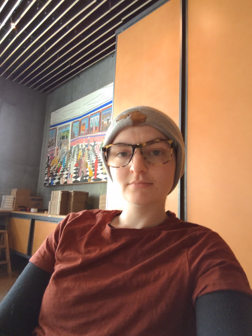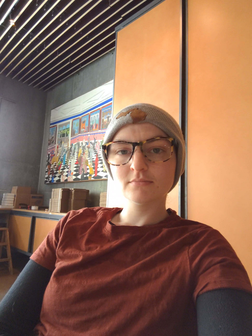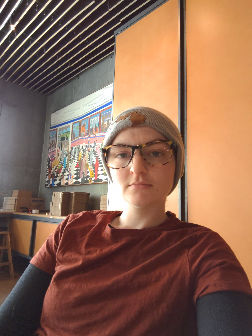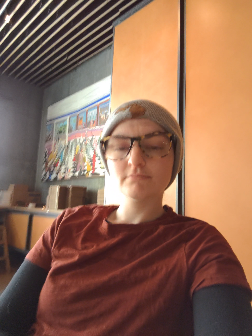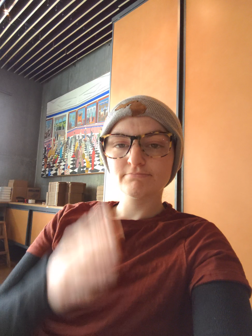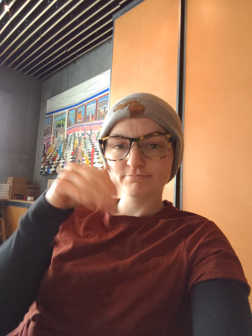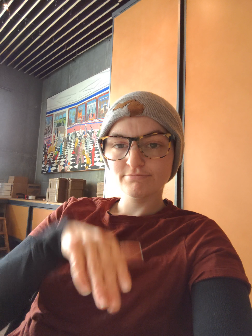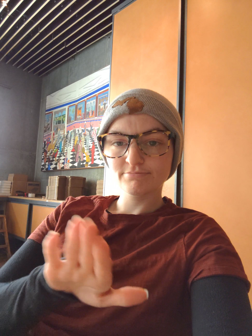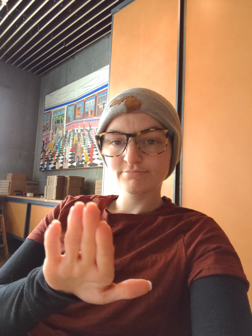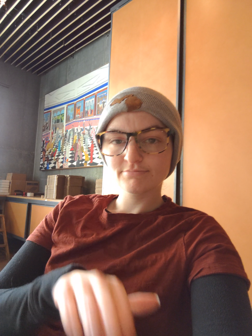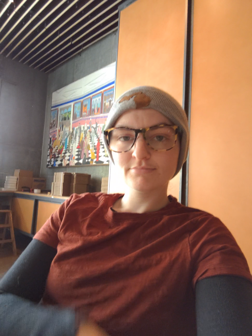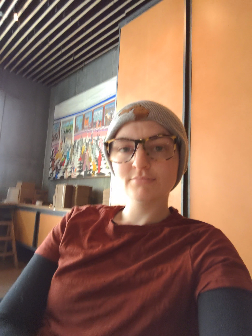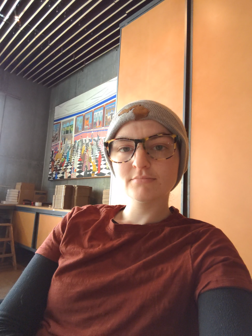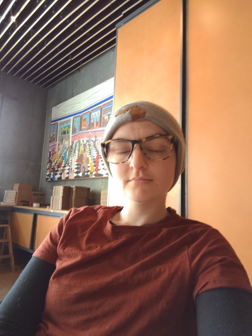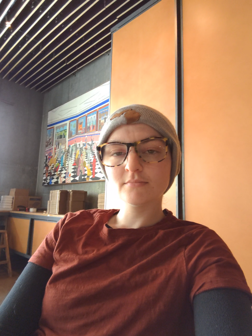into